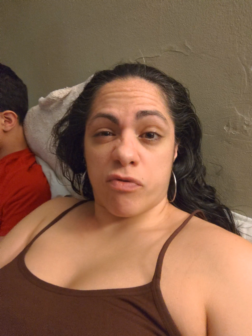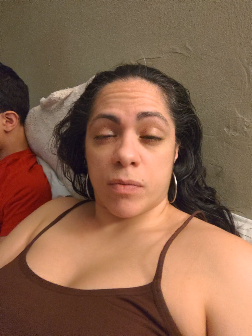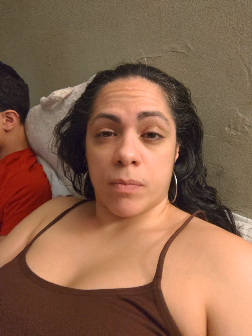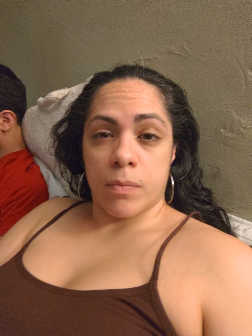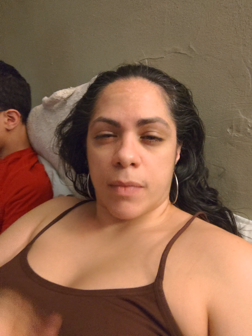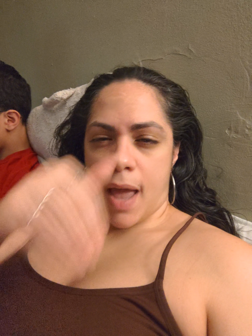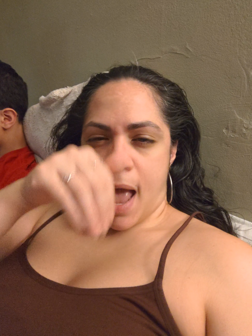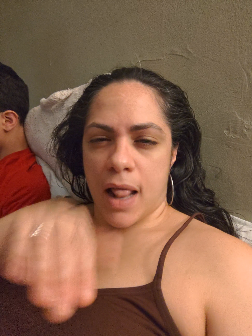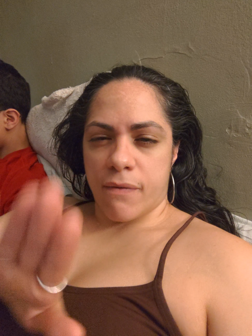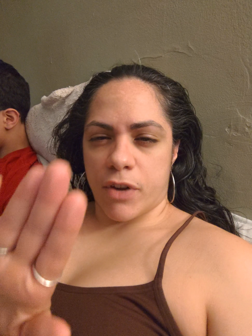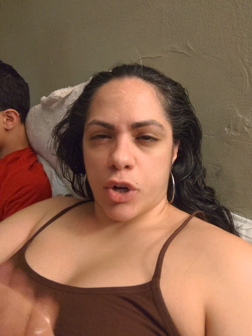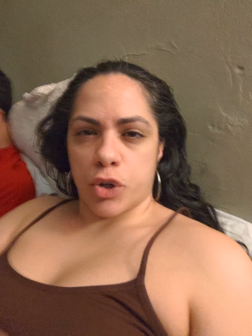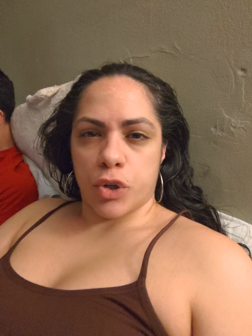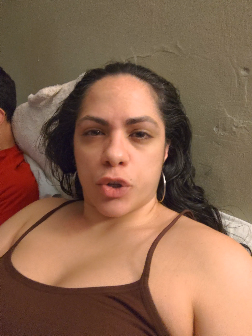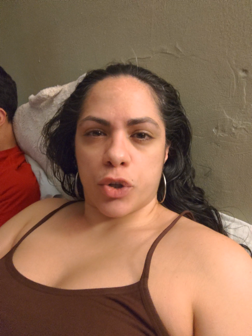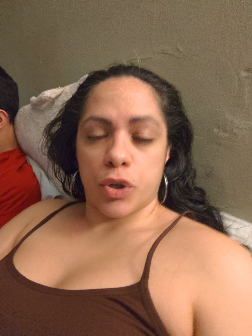elephant